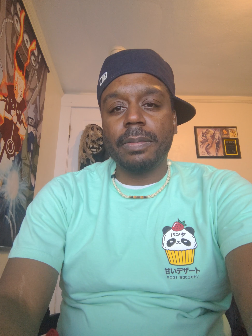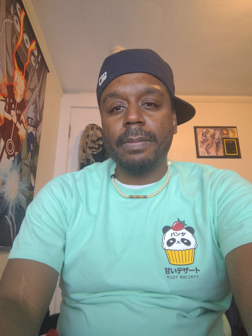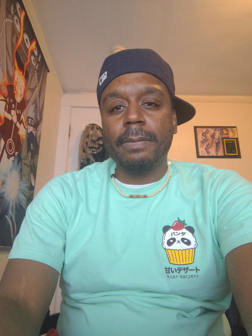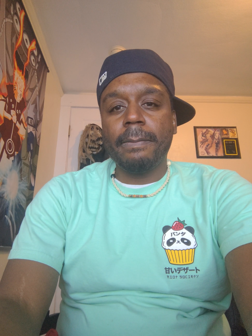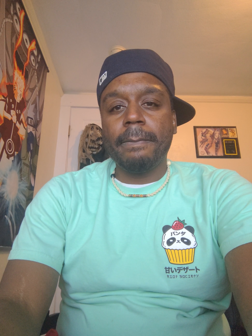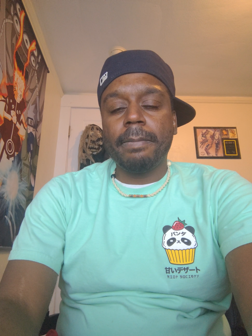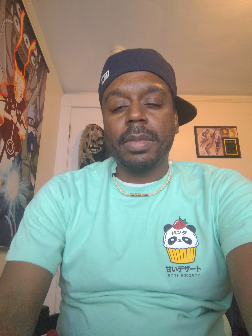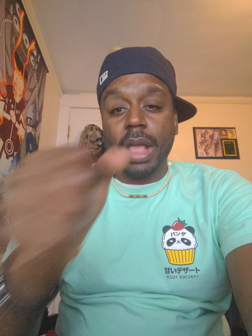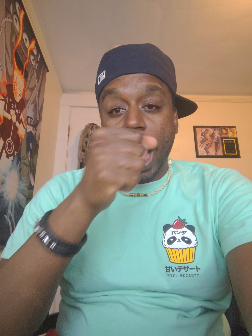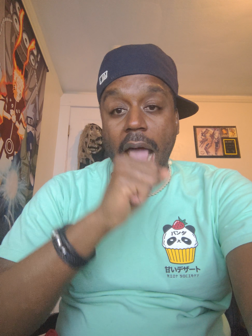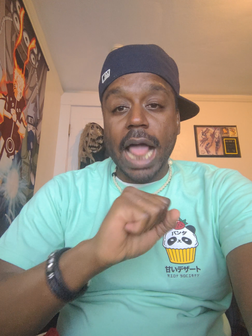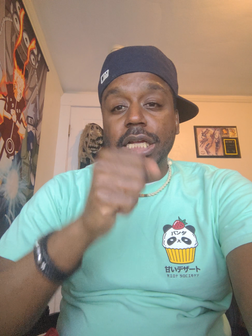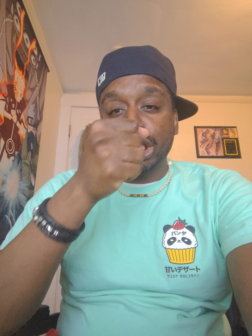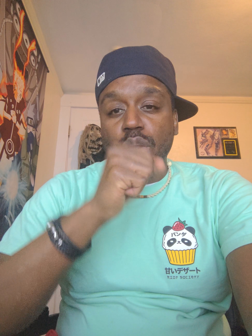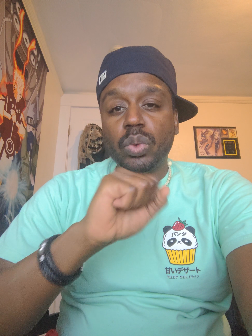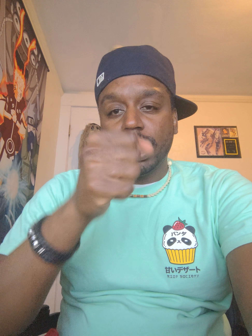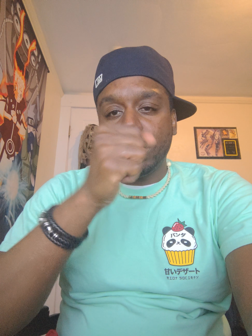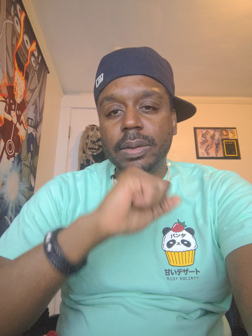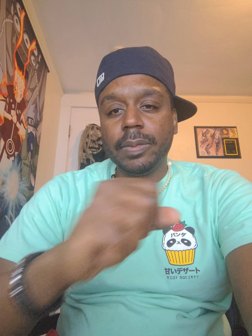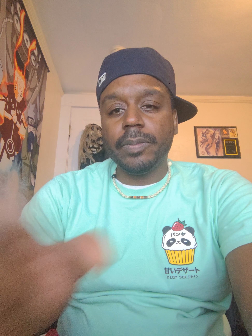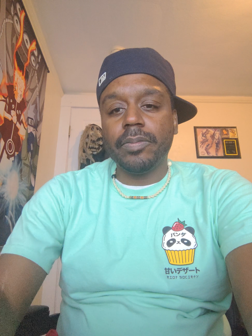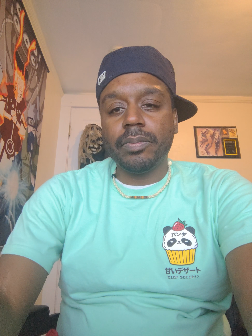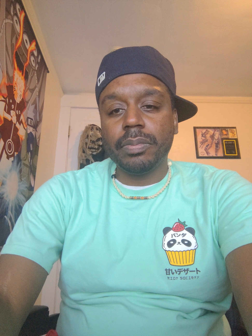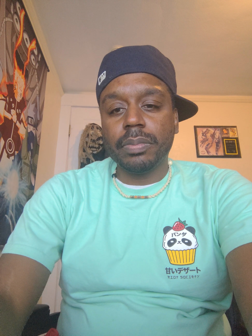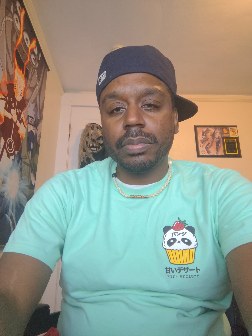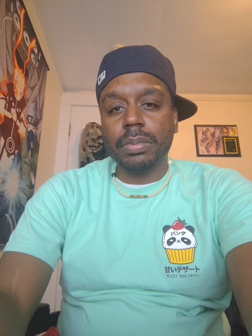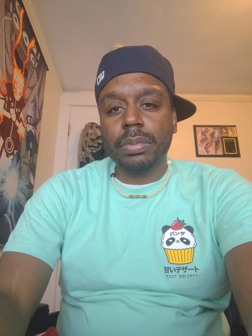ice cream